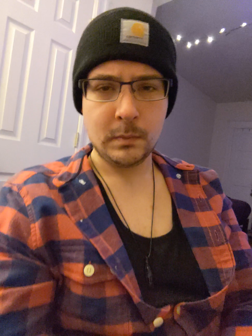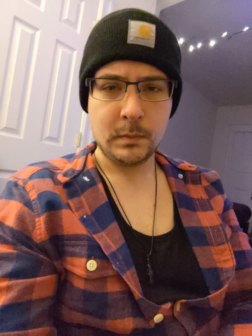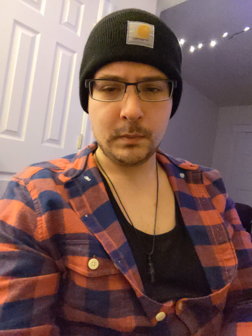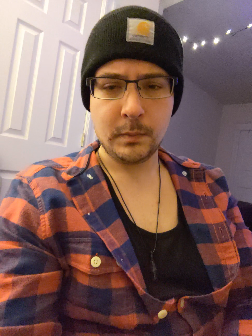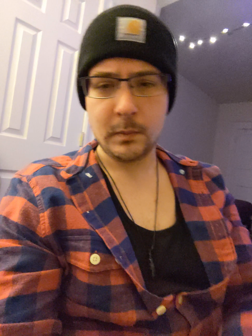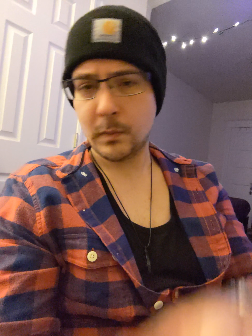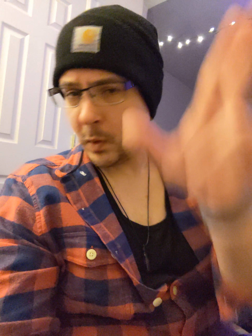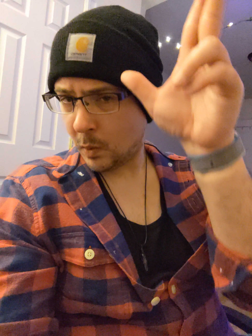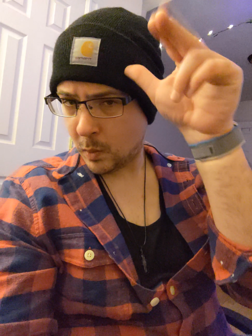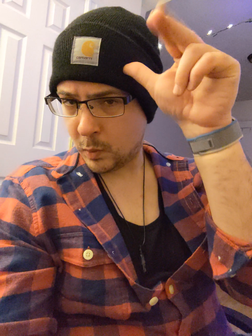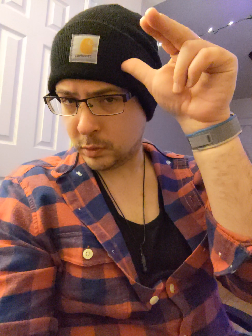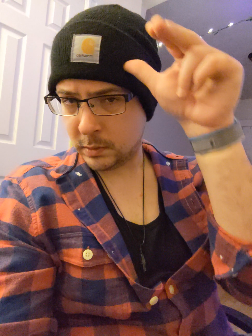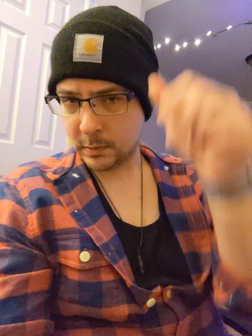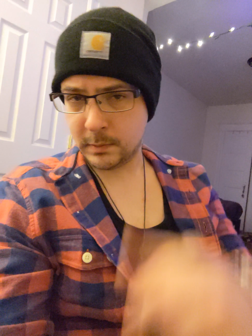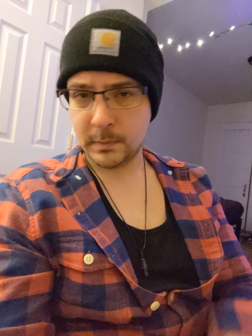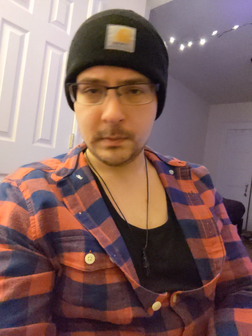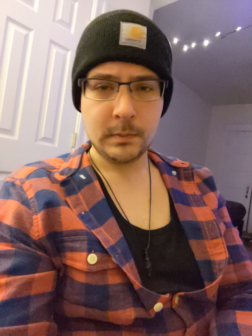horse